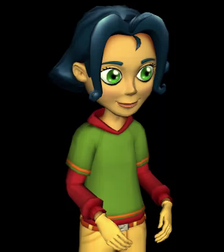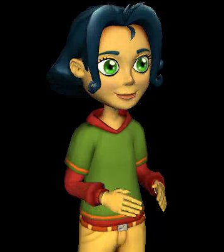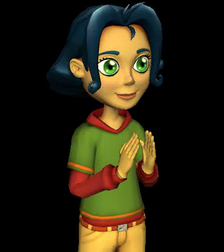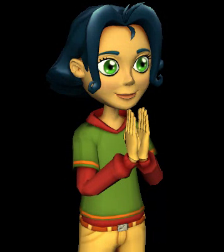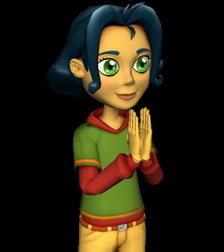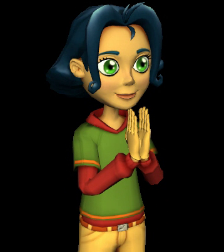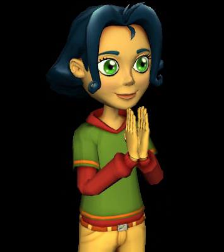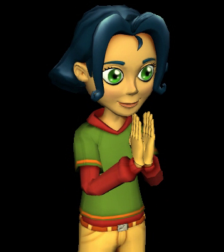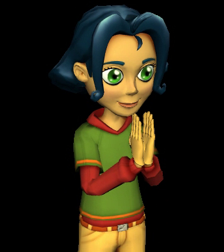يتوسل